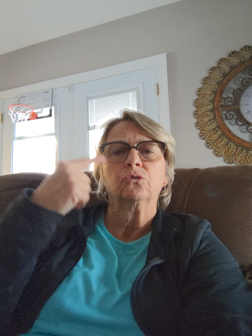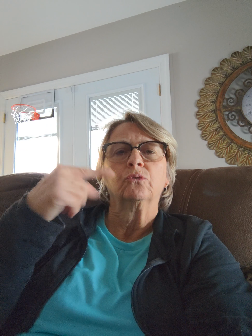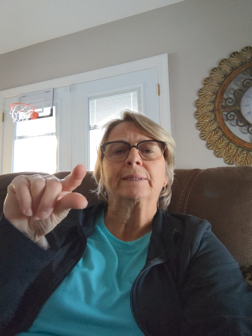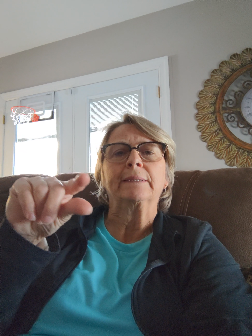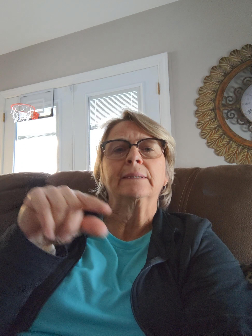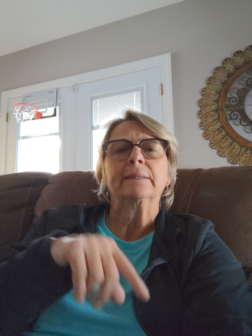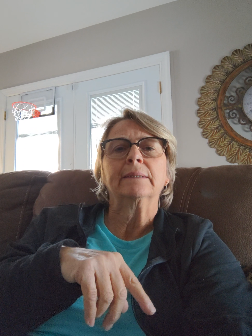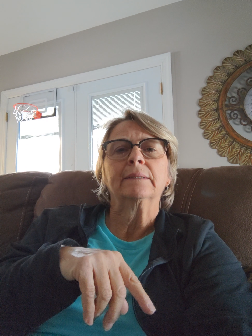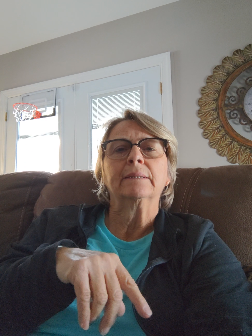green